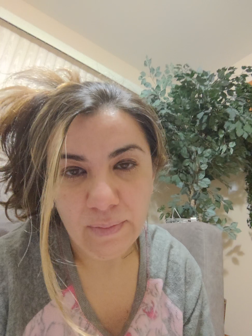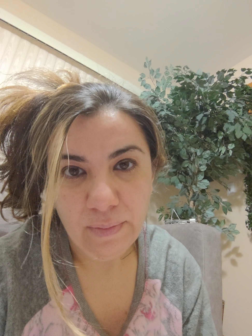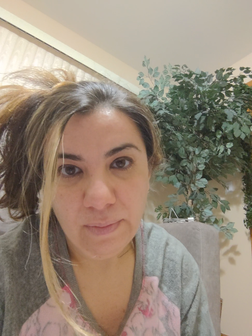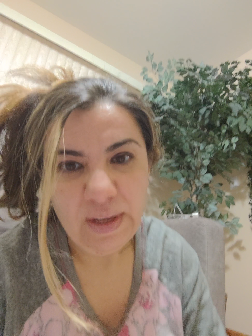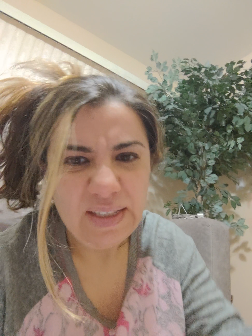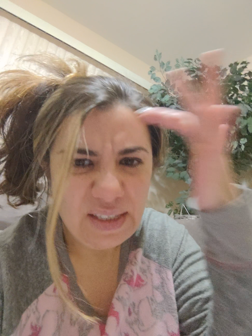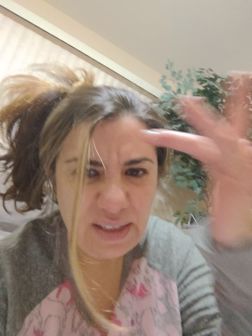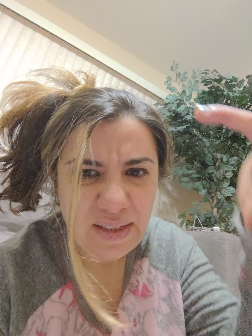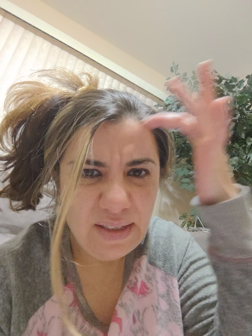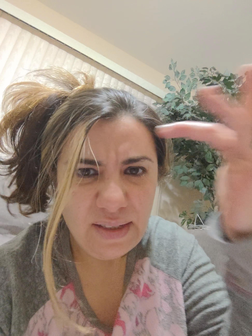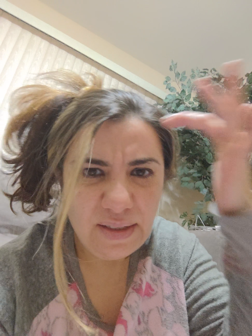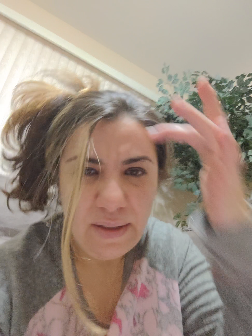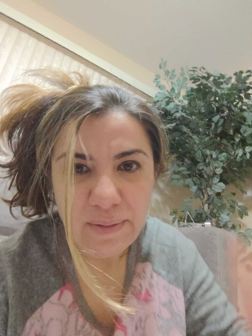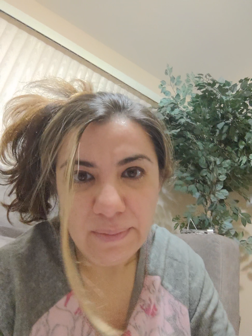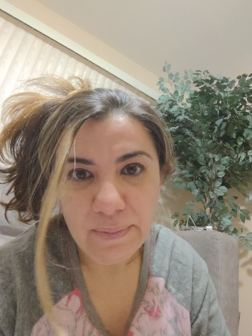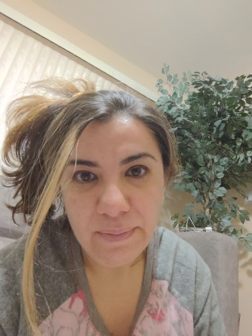sick